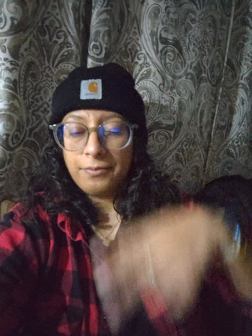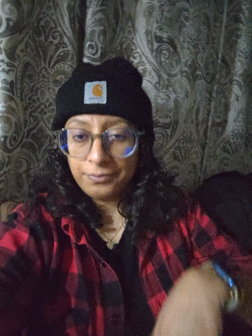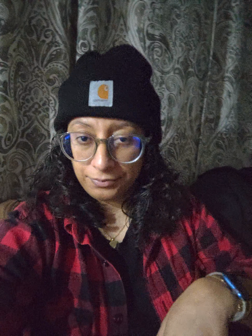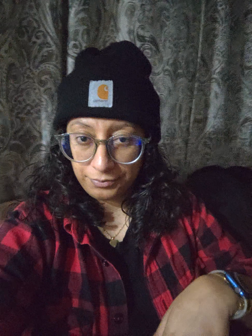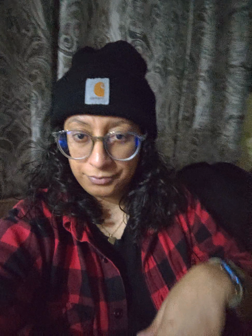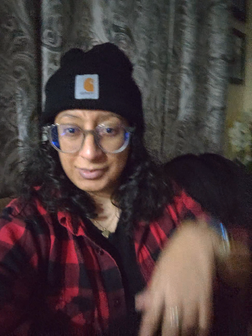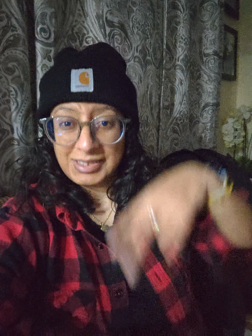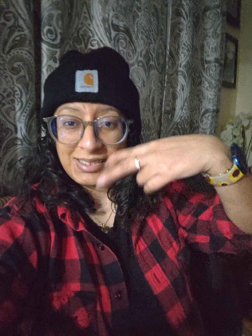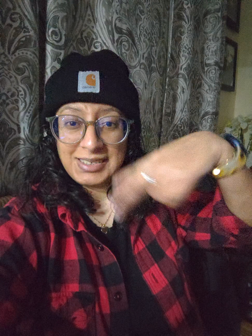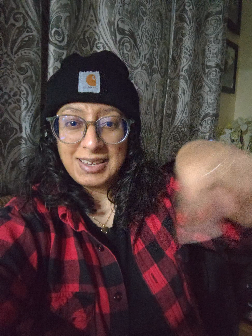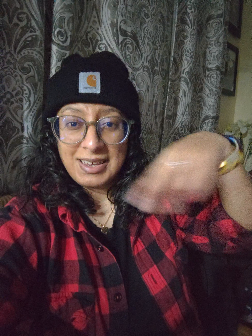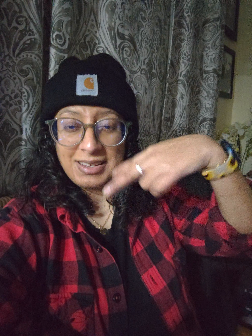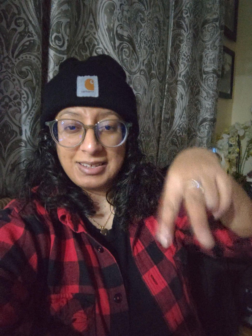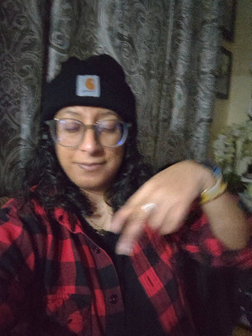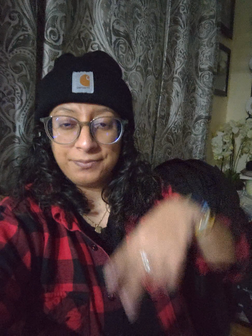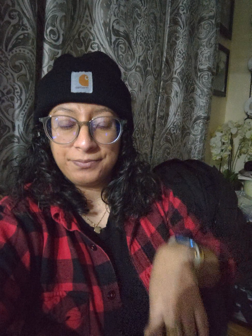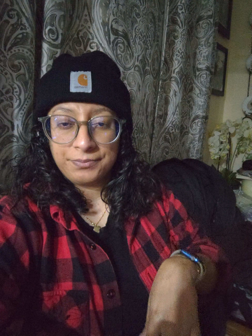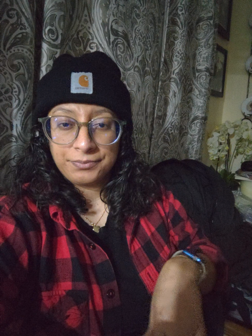dance